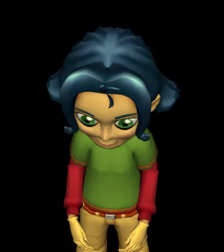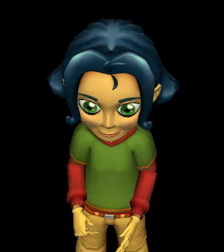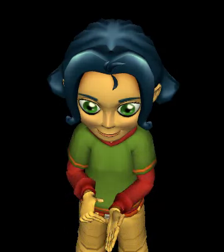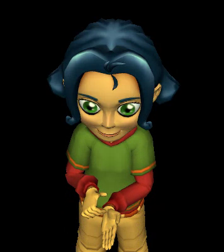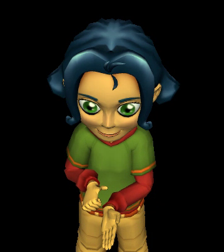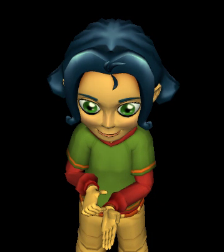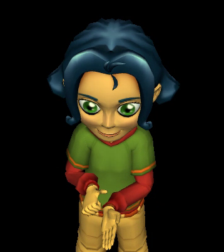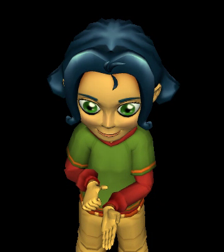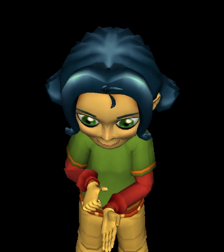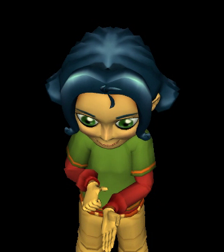سمنة